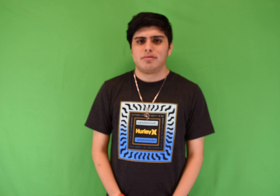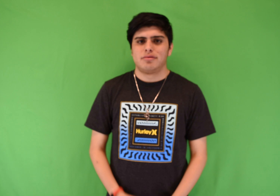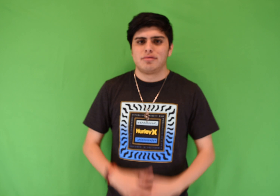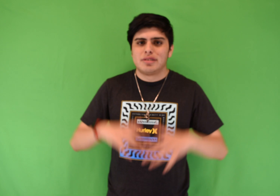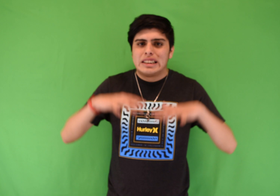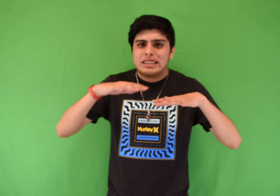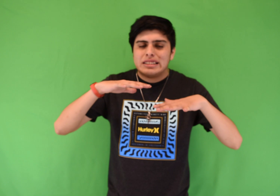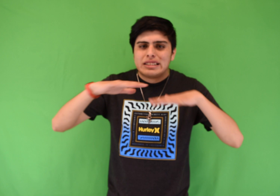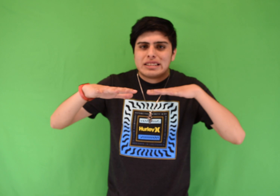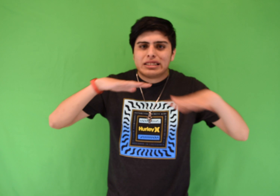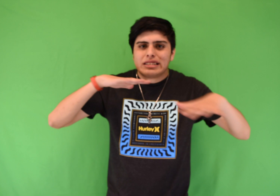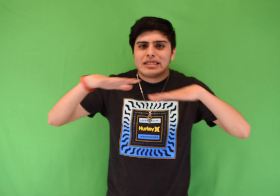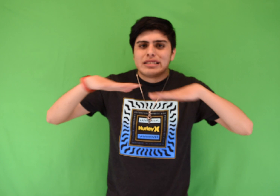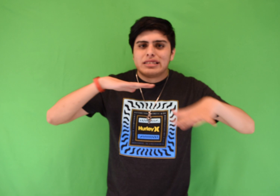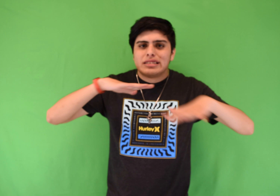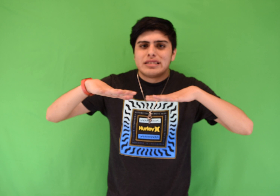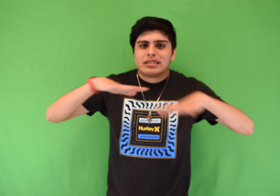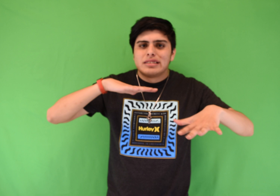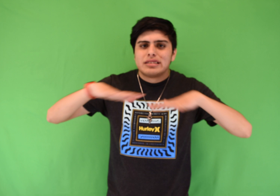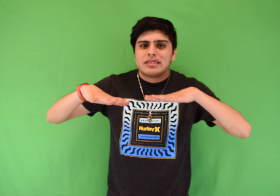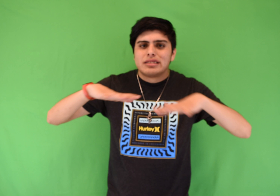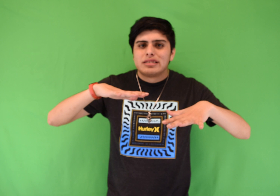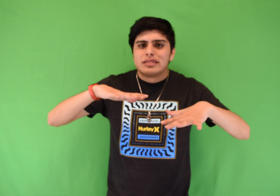temblor